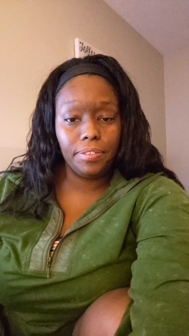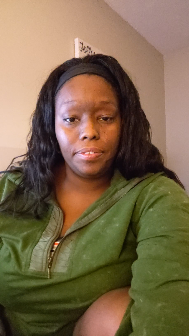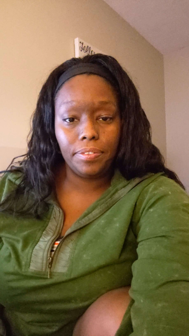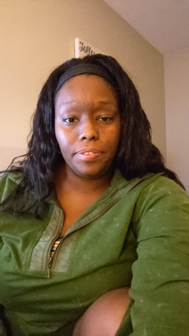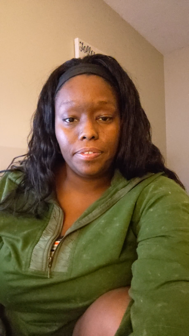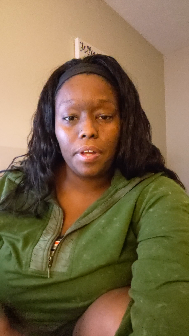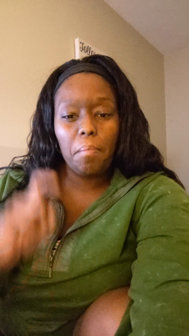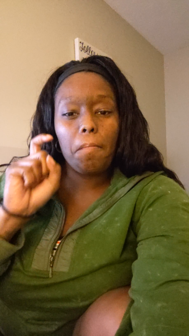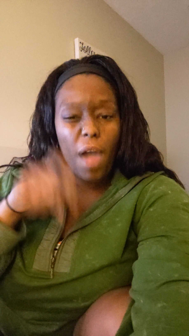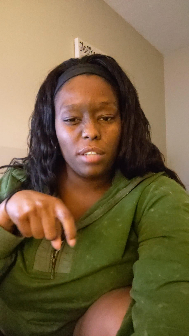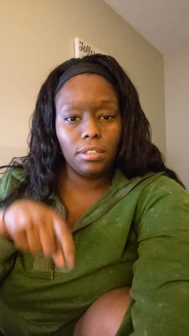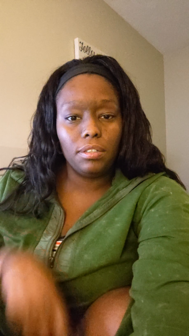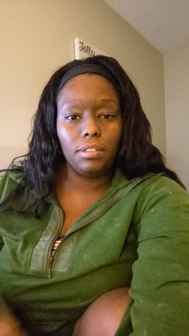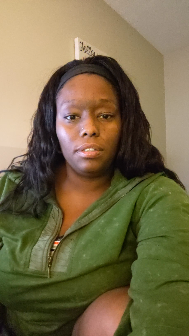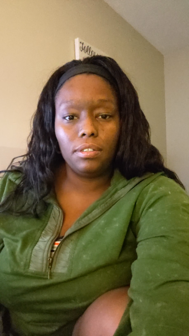must